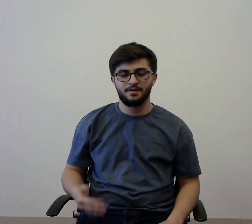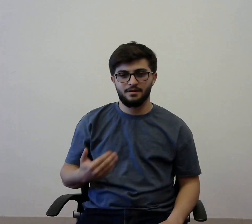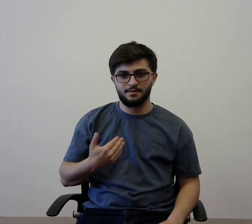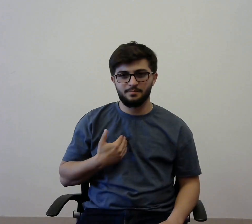mən